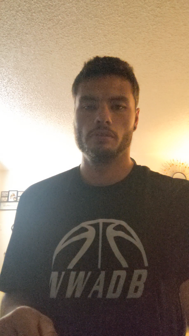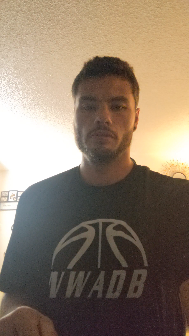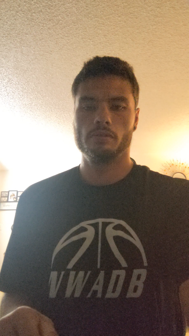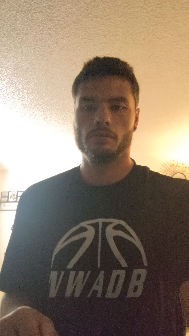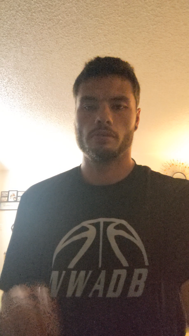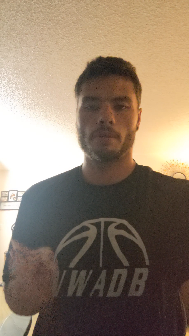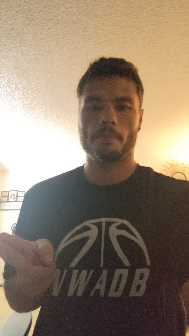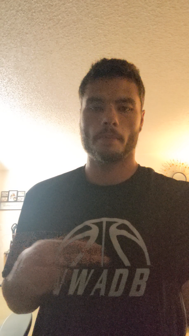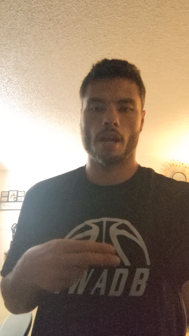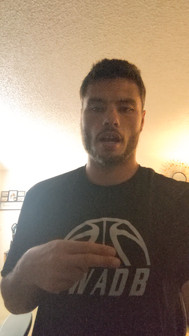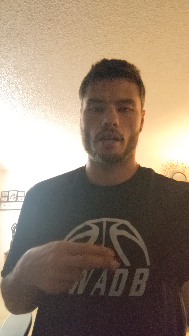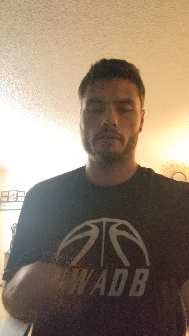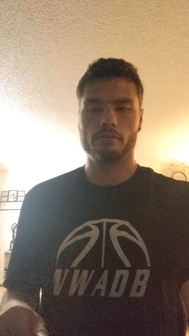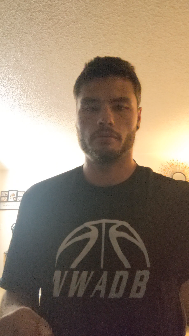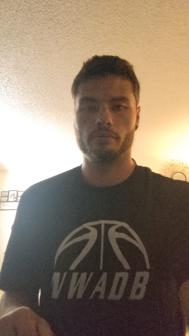belt